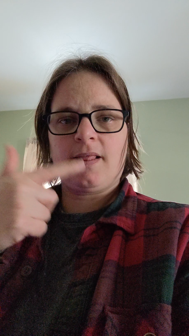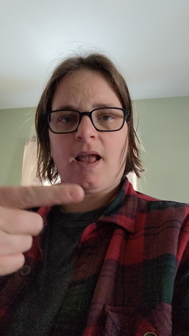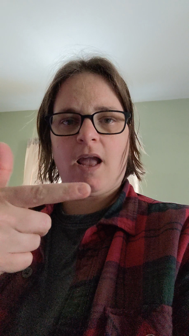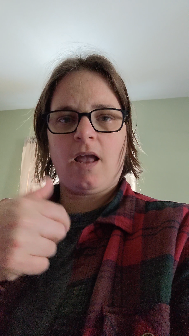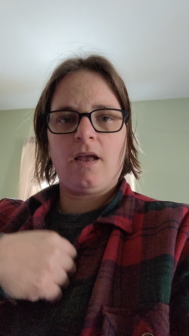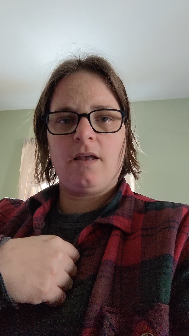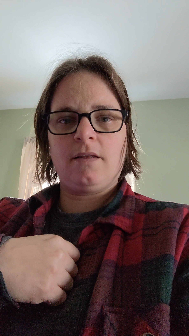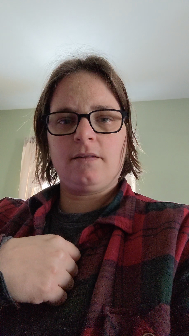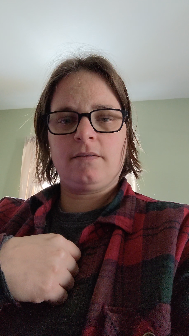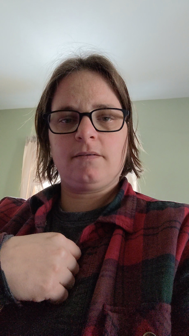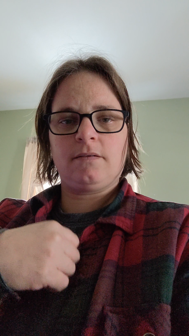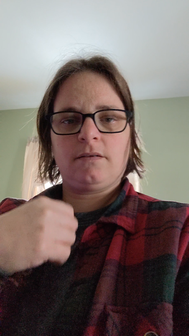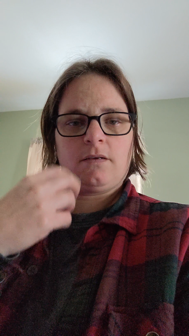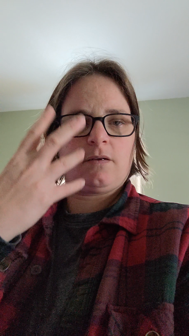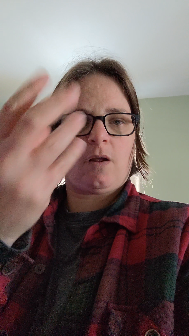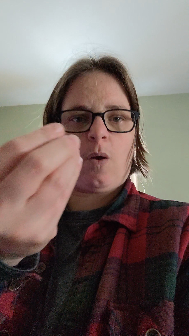going to